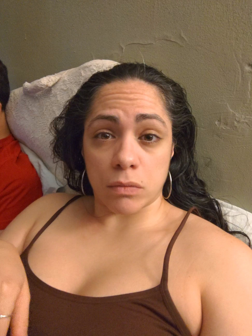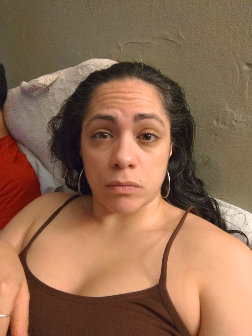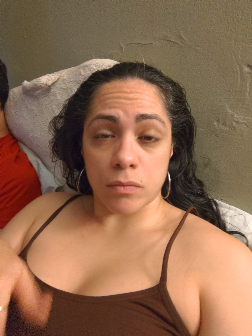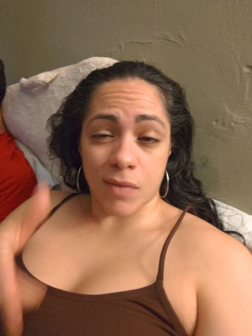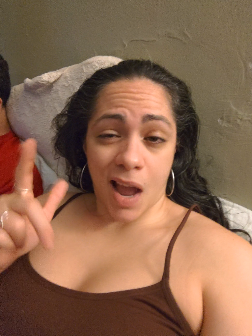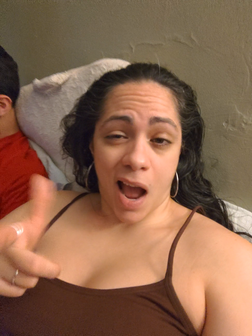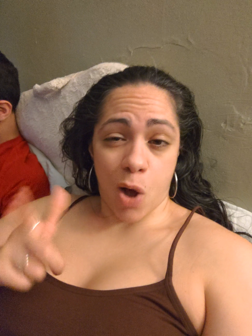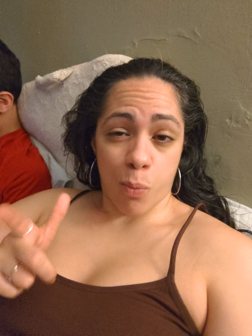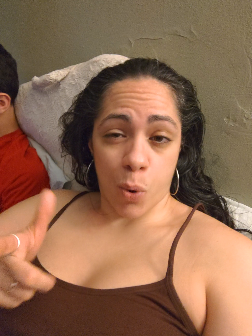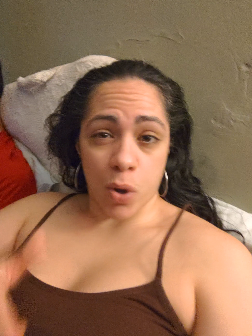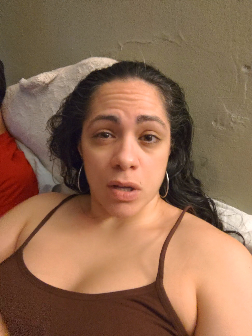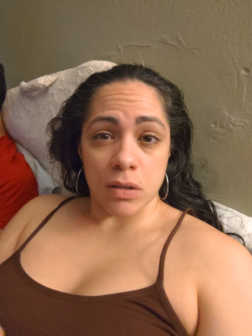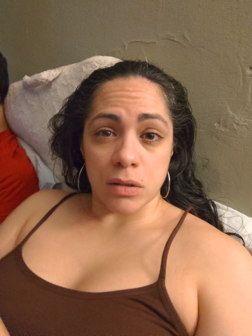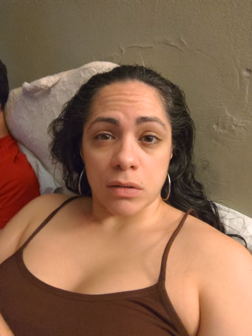cowboy